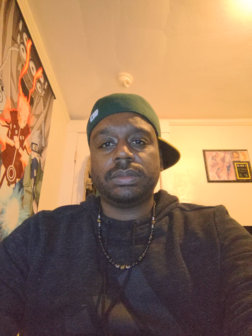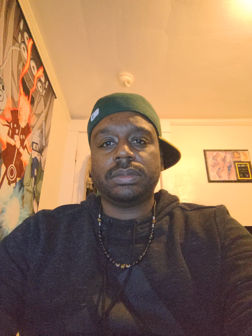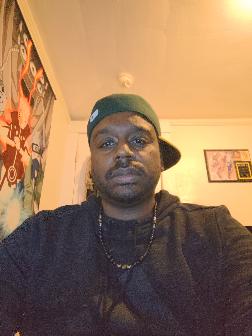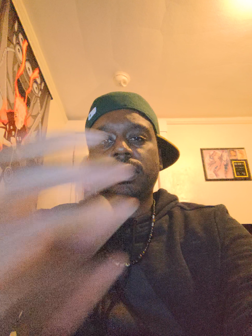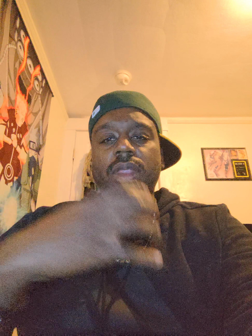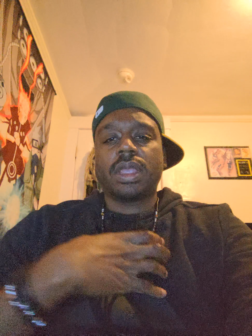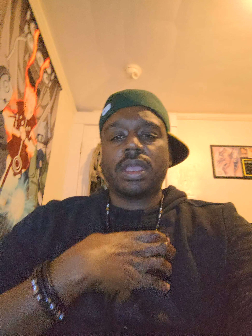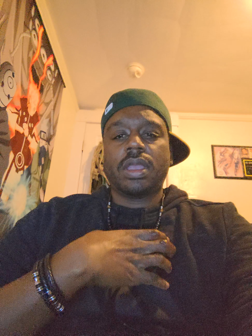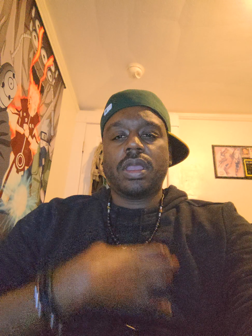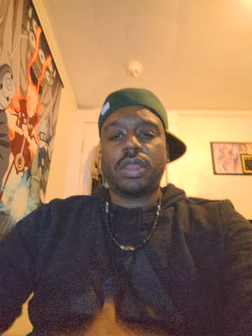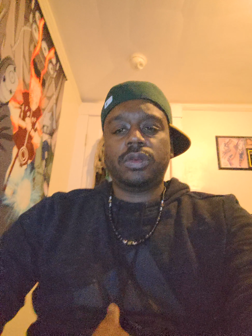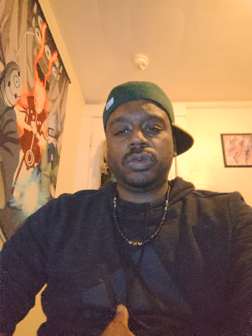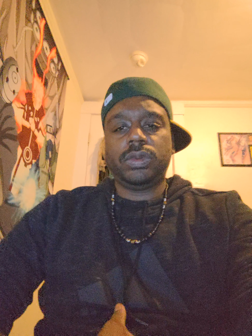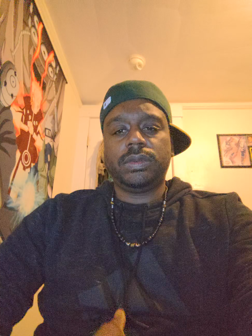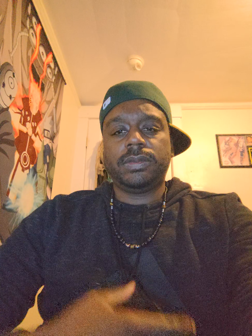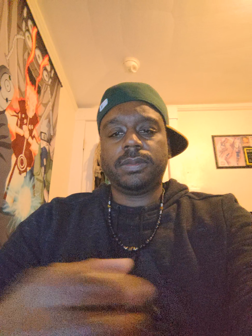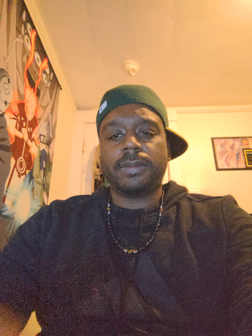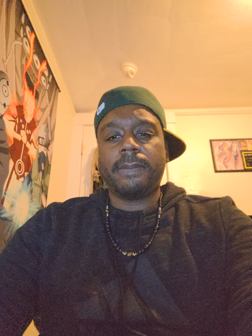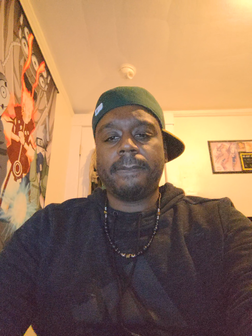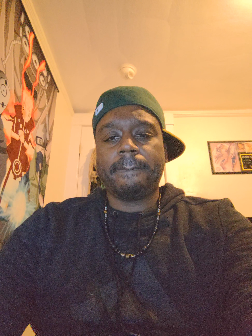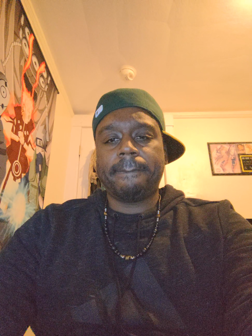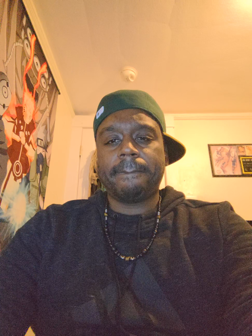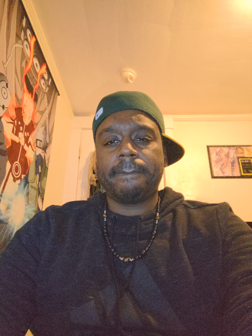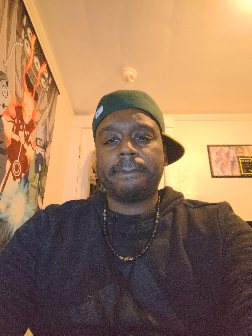hungry